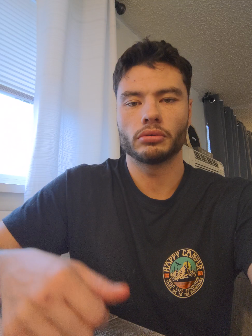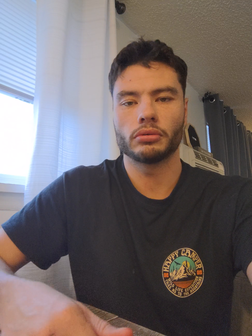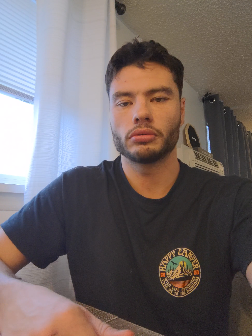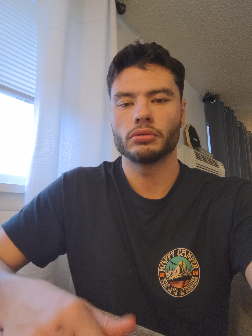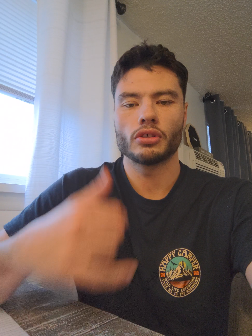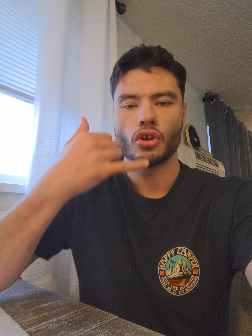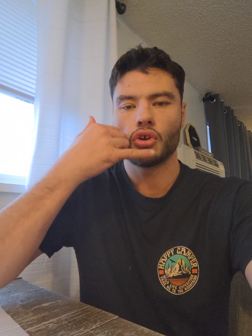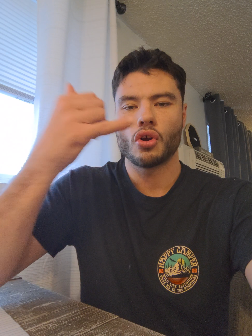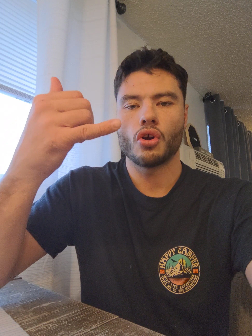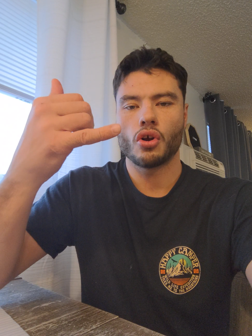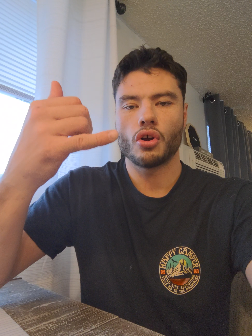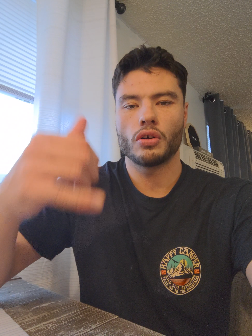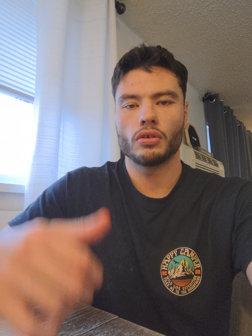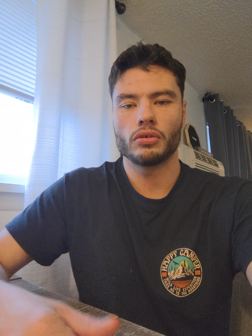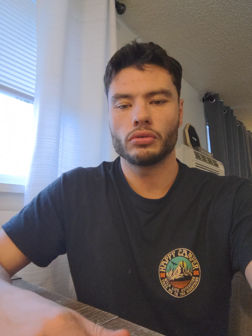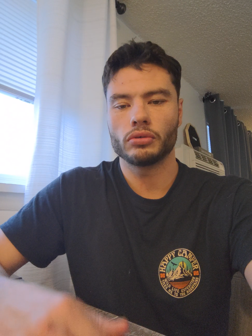call on the phone